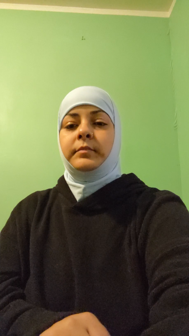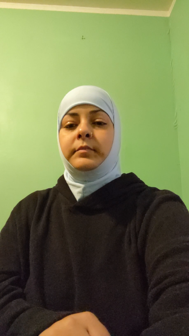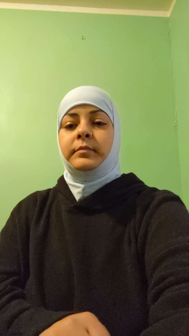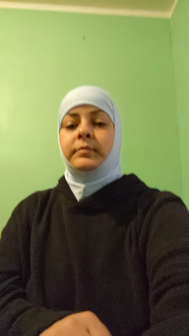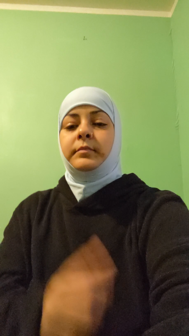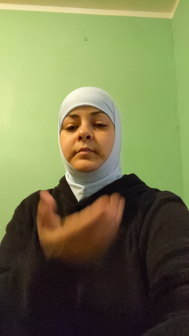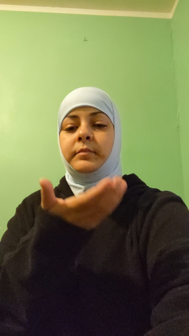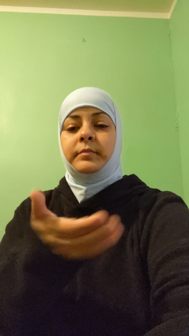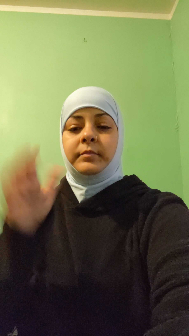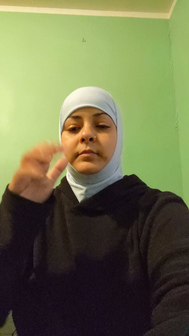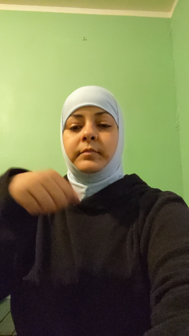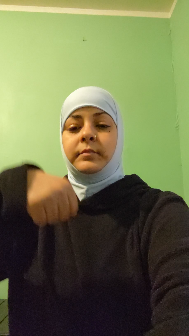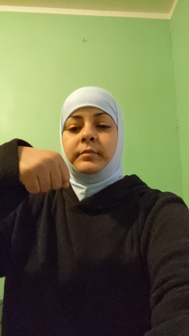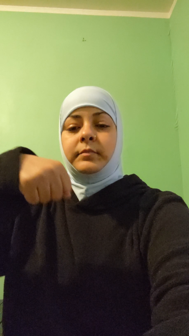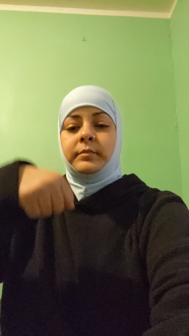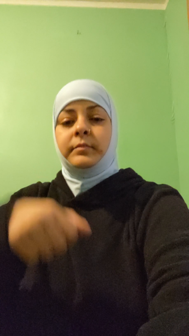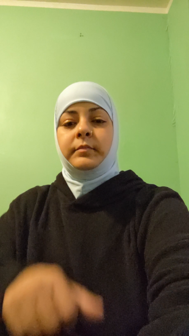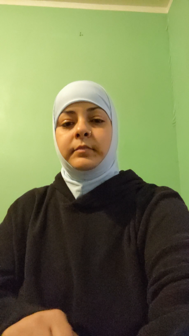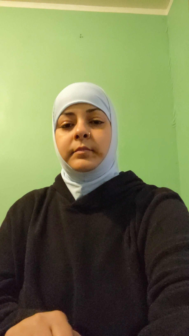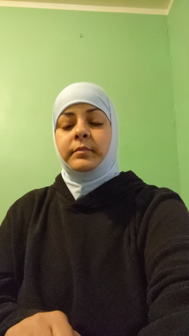basket